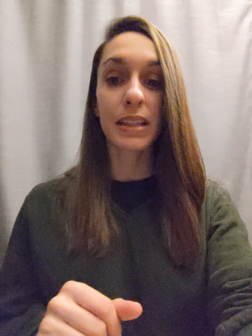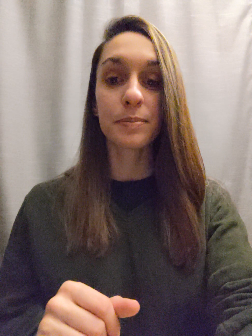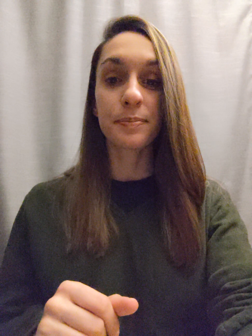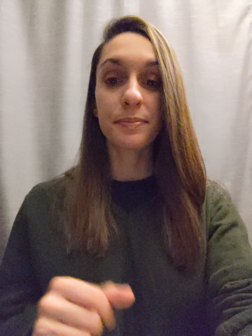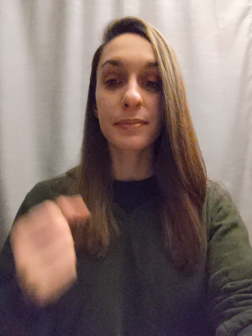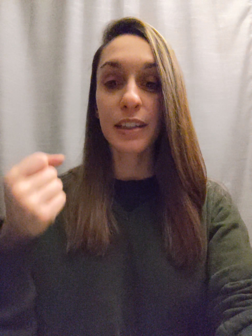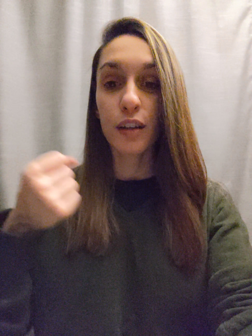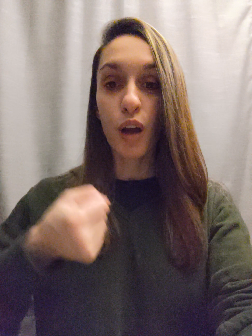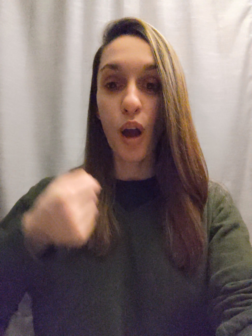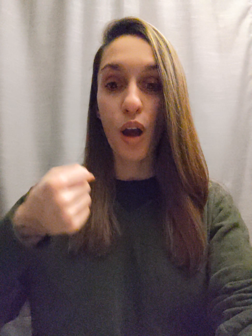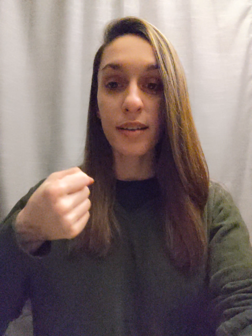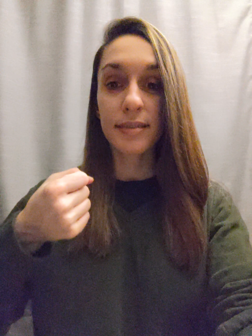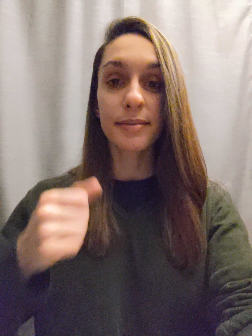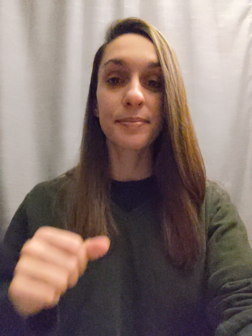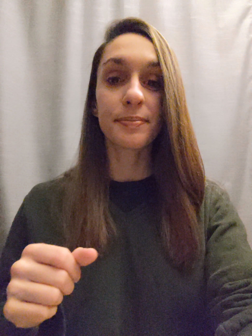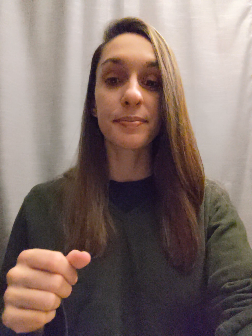car